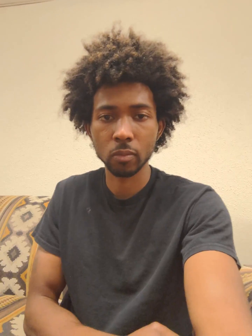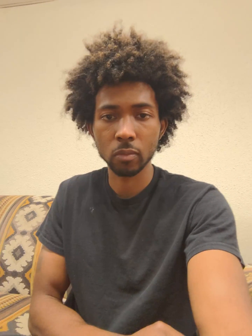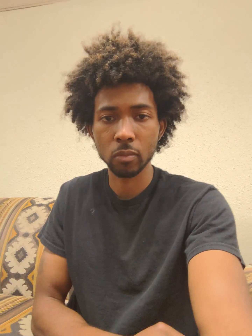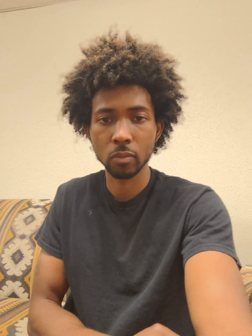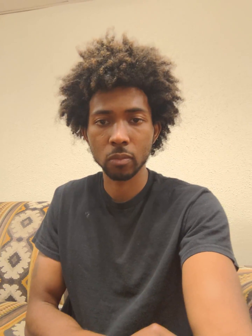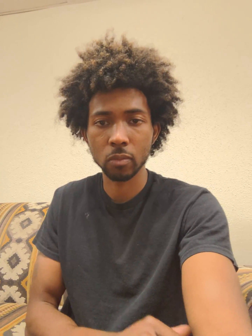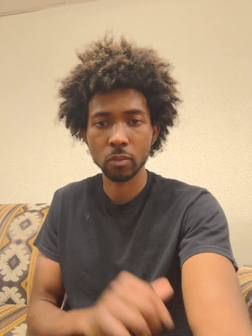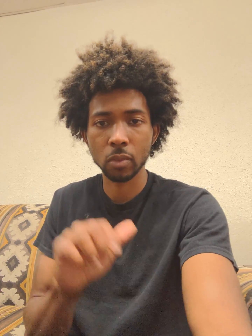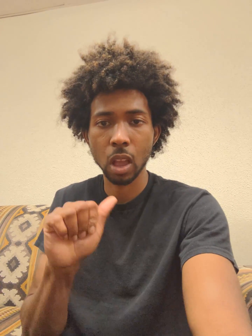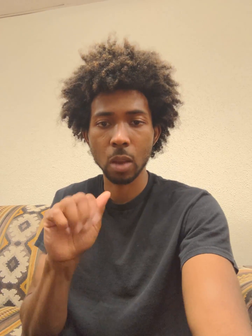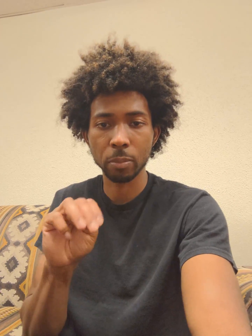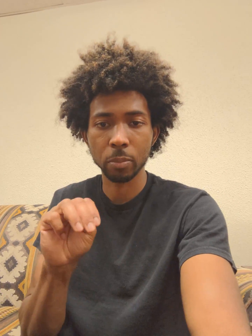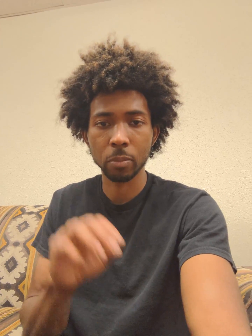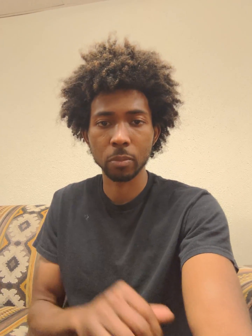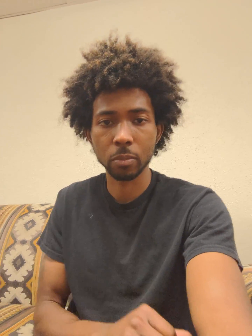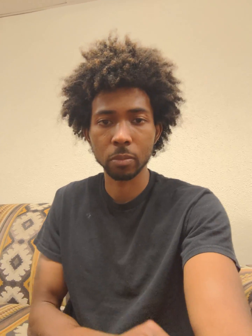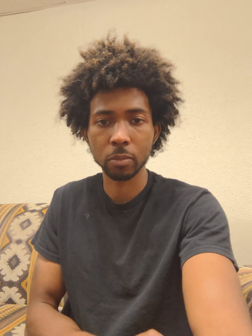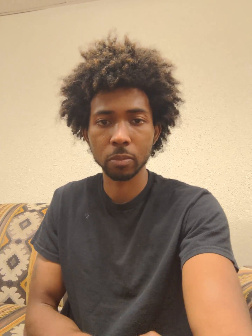am